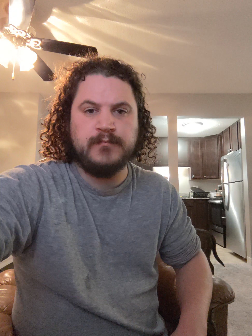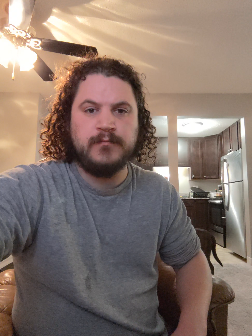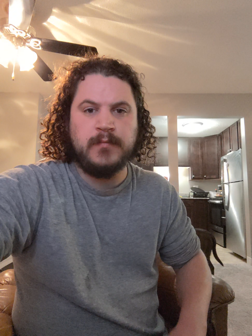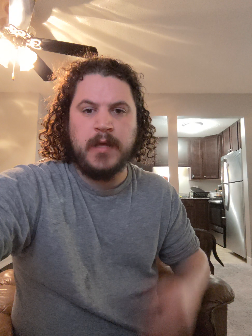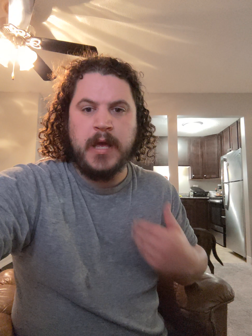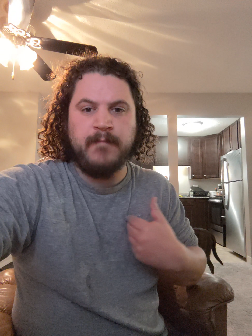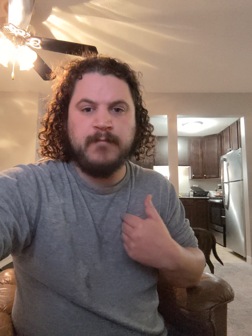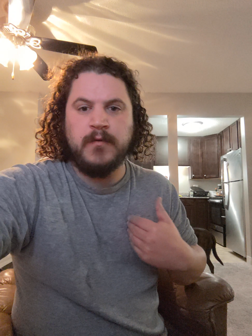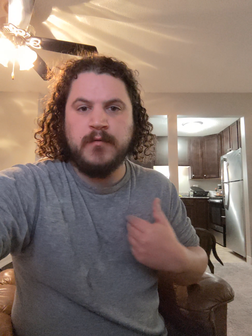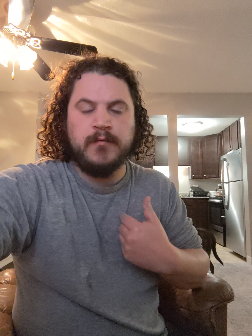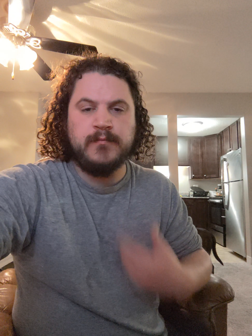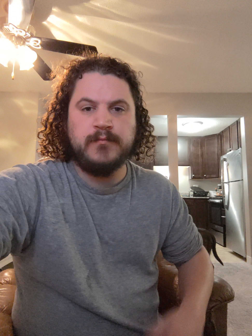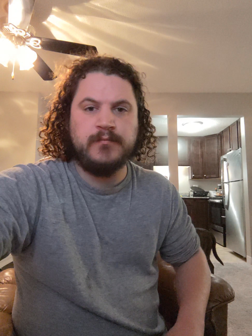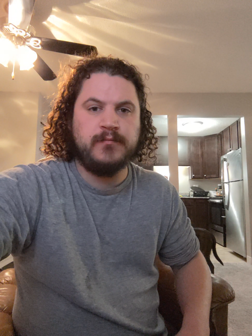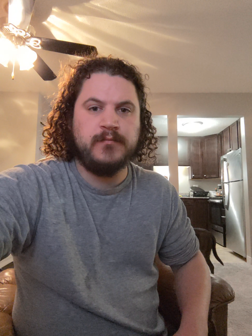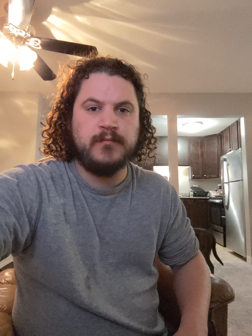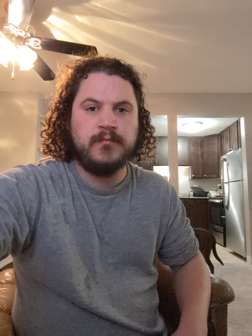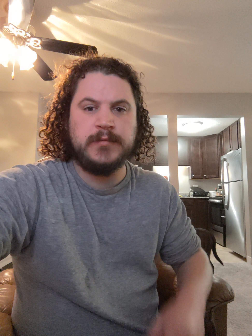animal